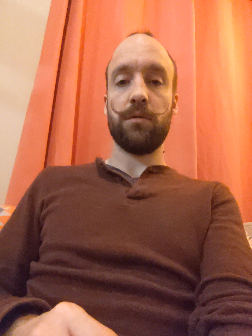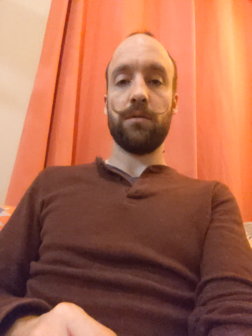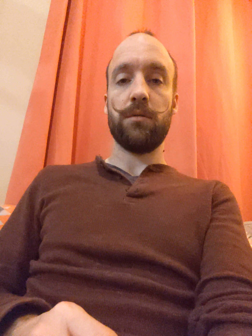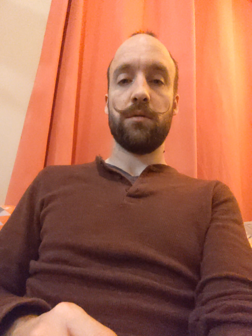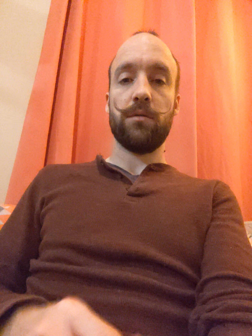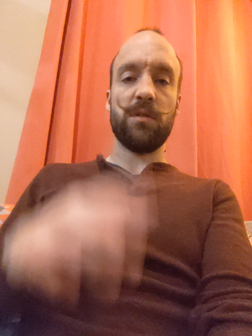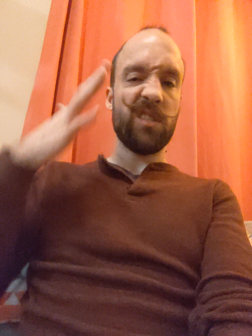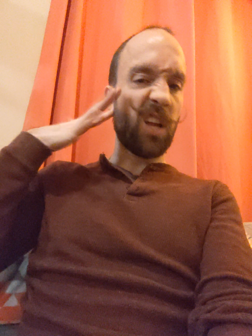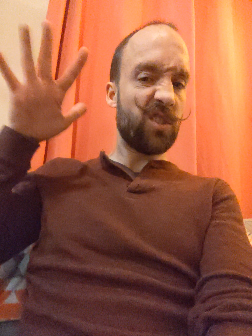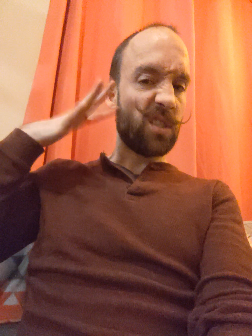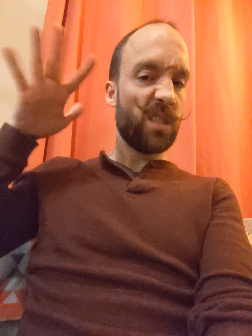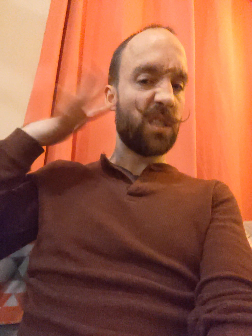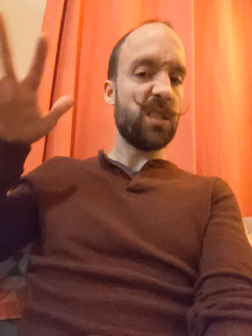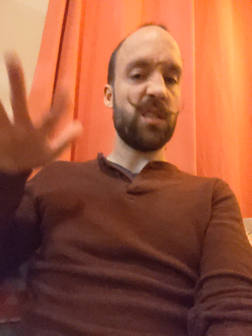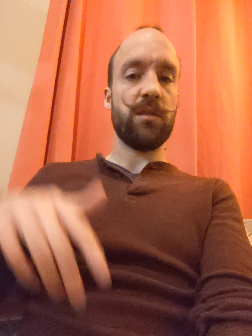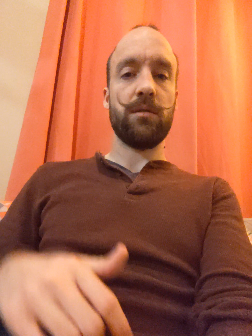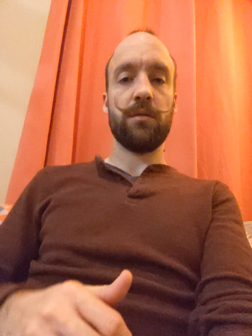noisy